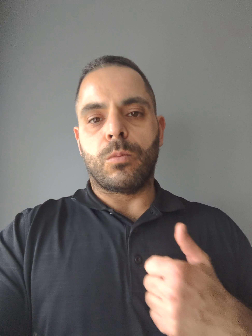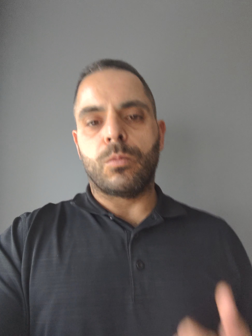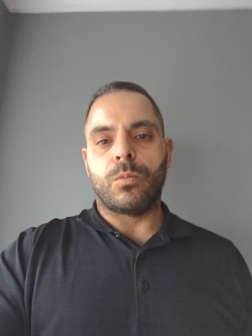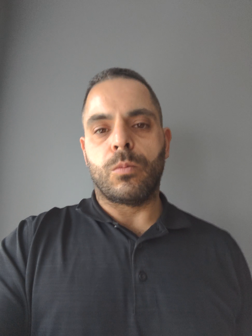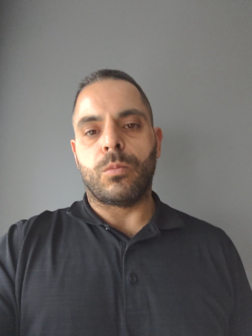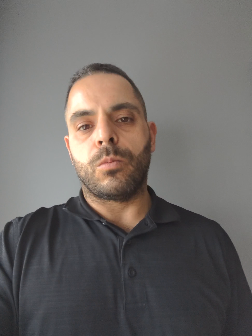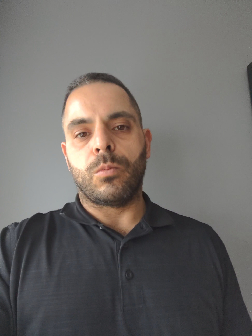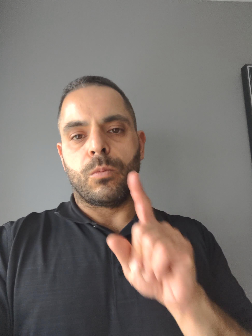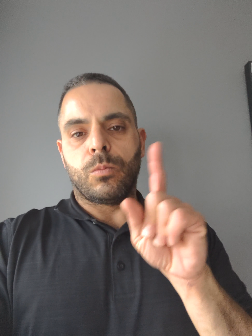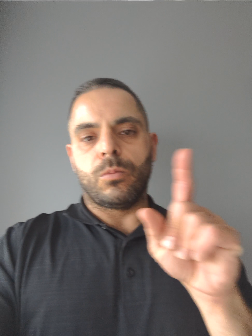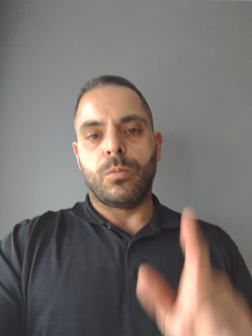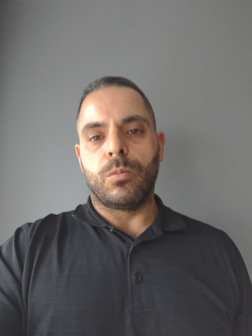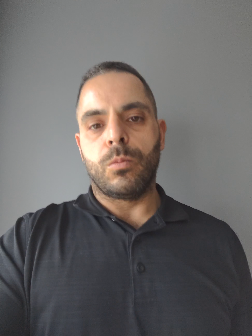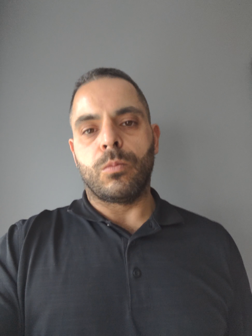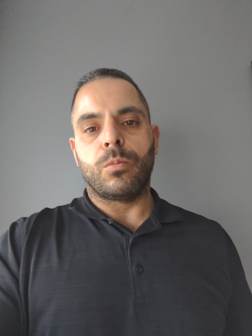where